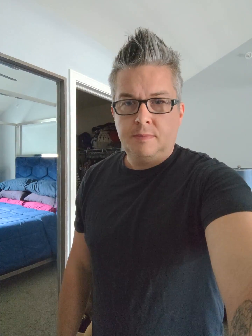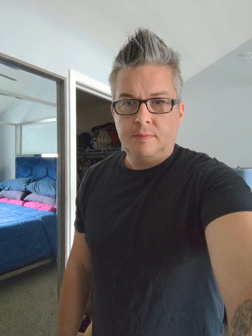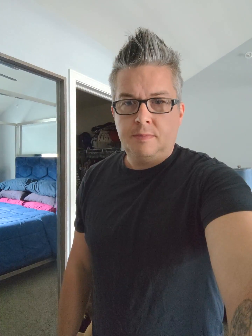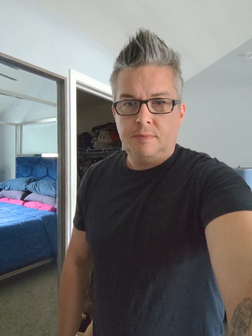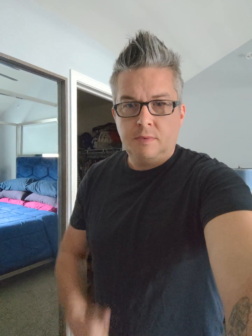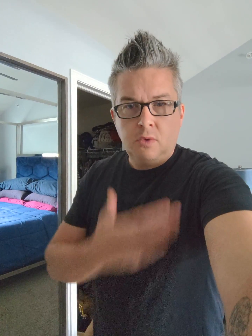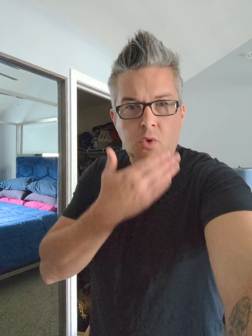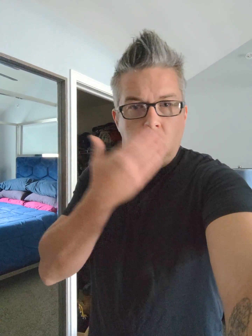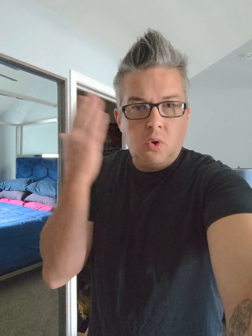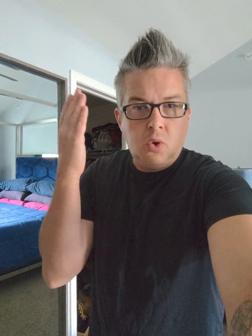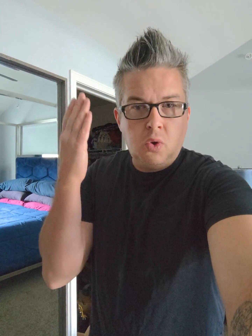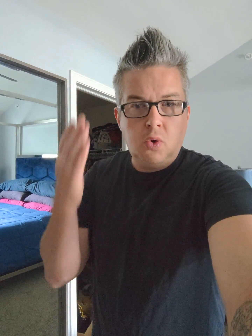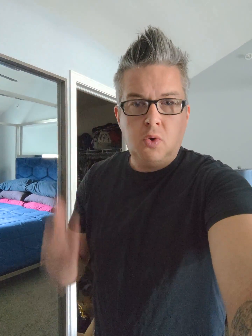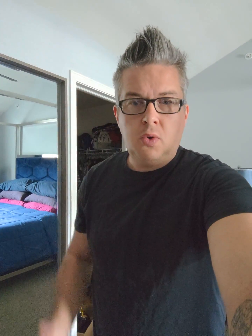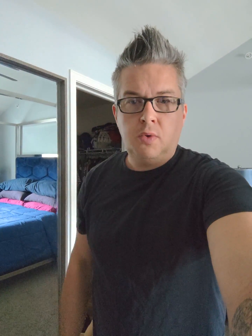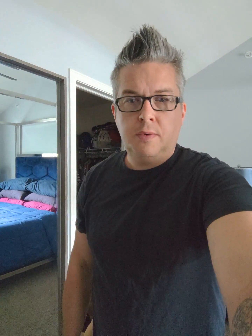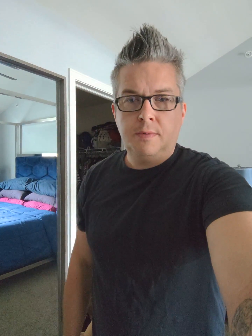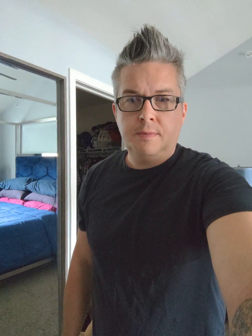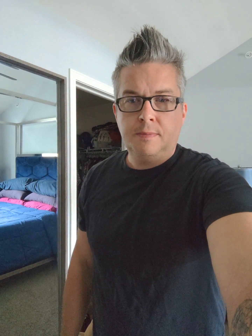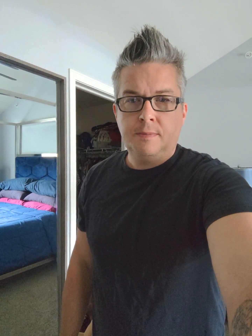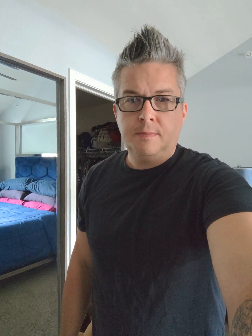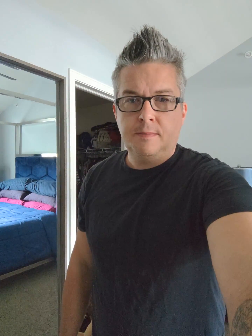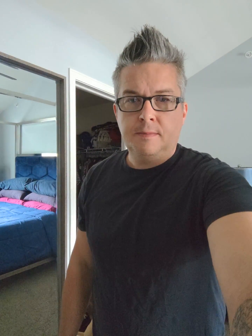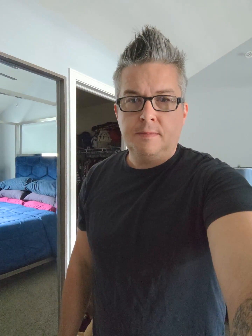all gone